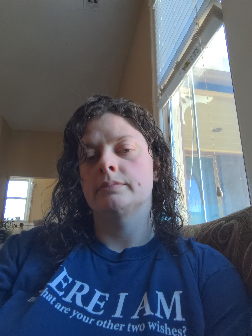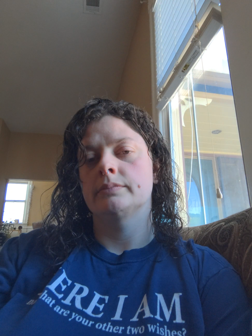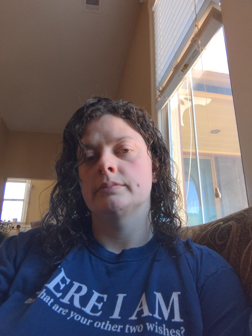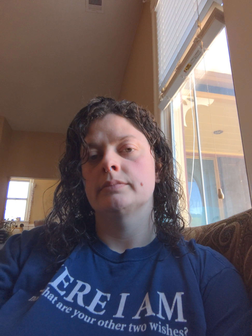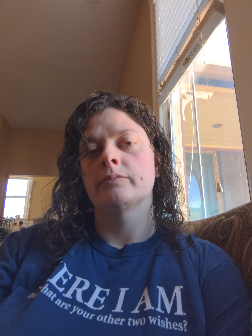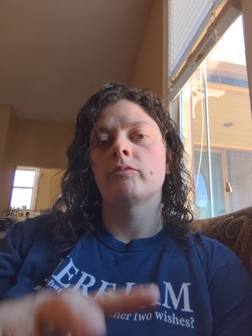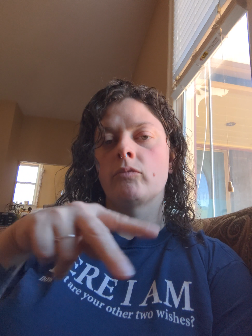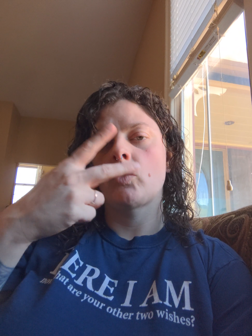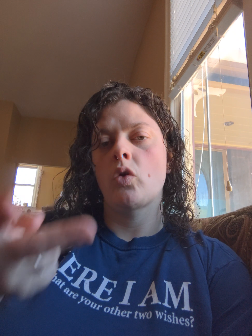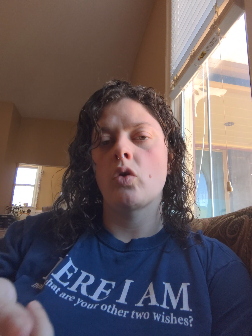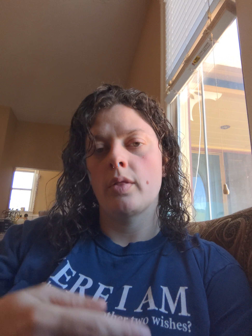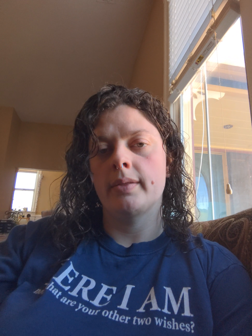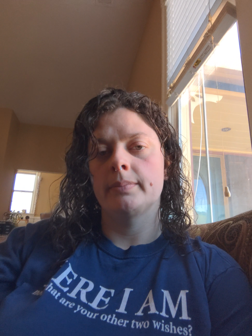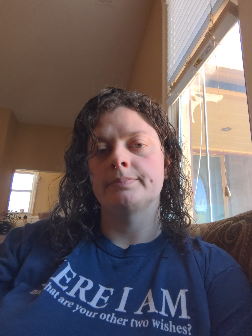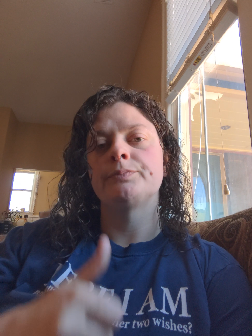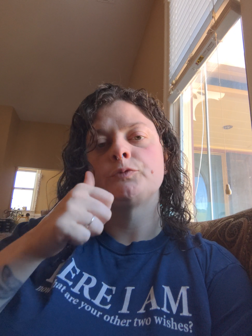fall